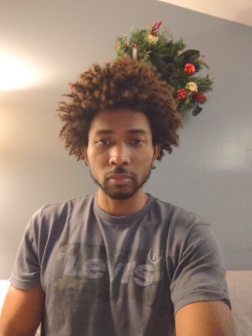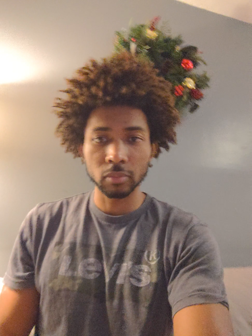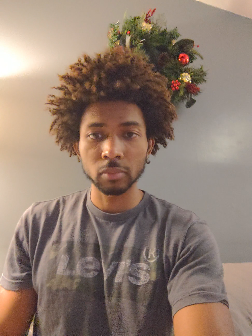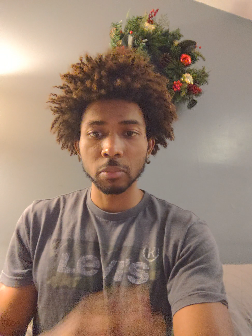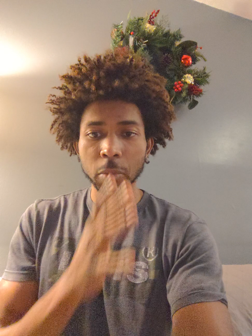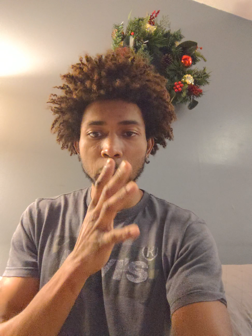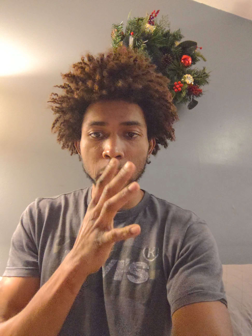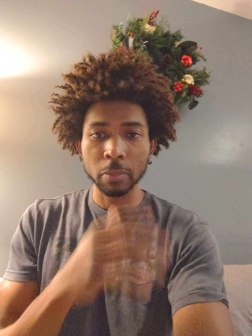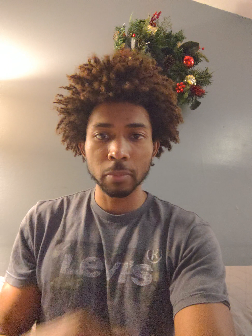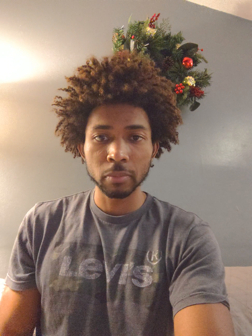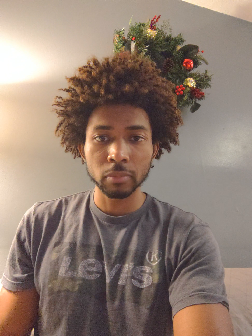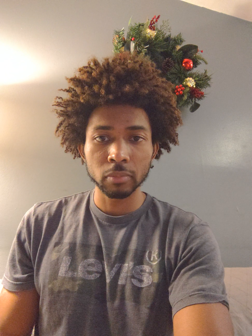mom